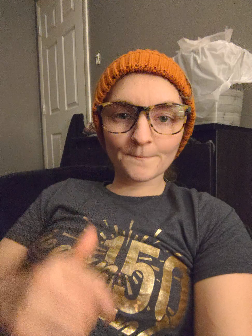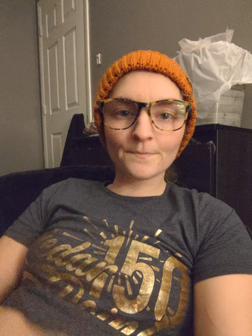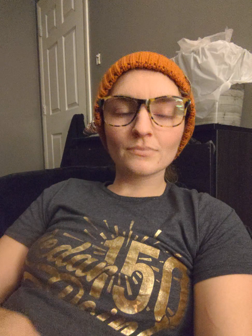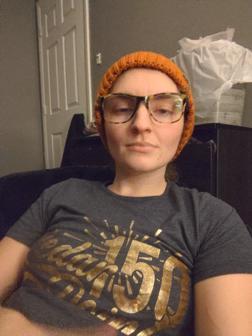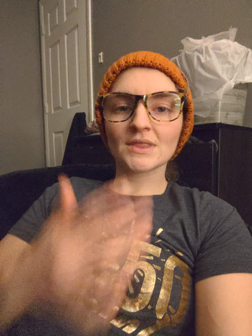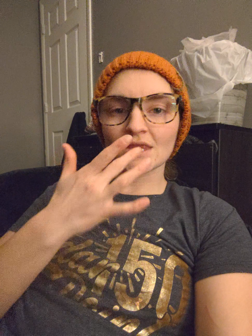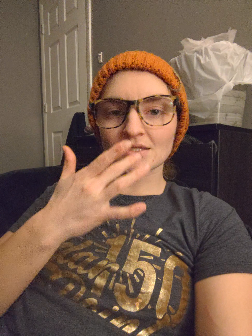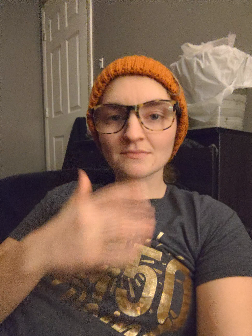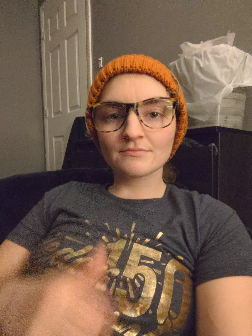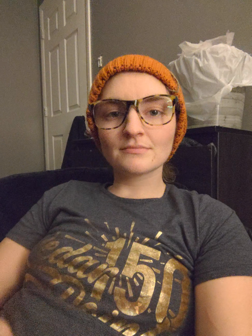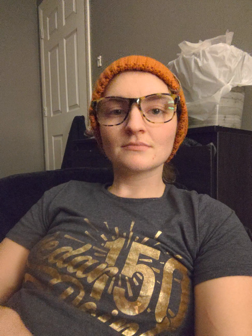taste